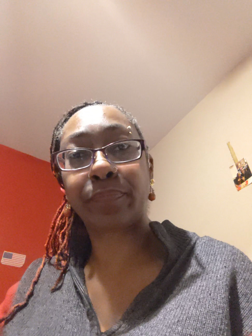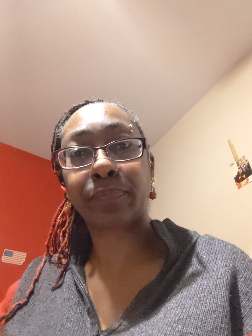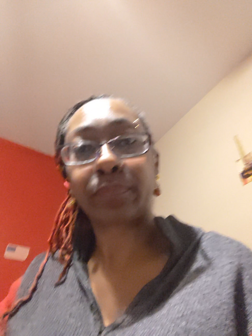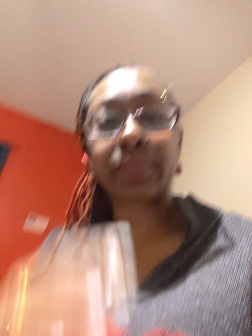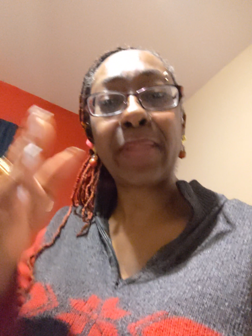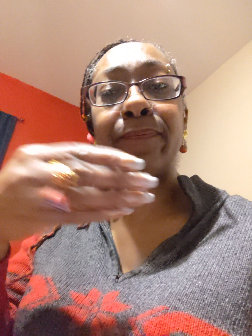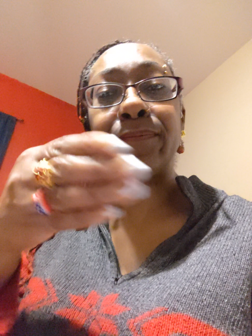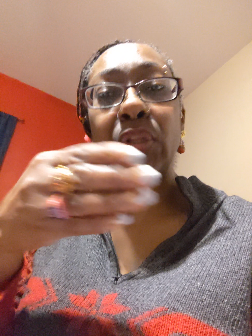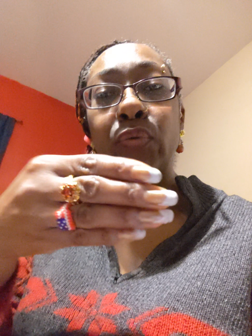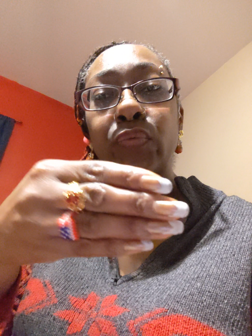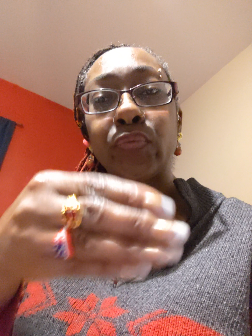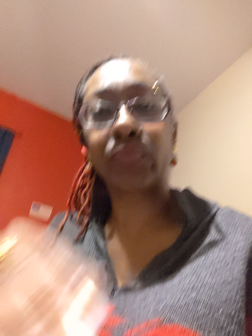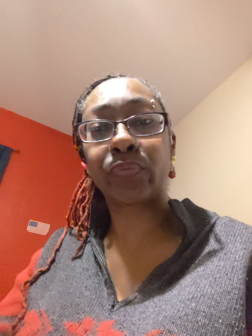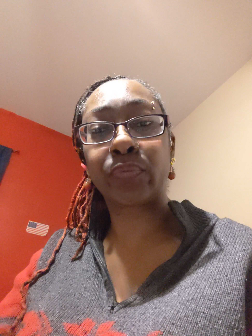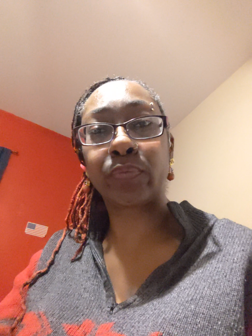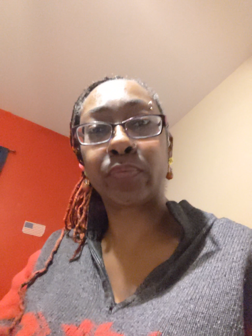fish